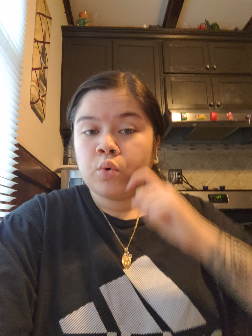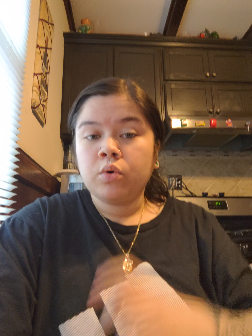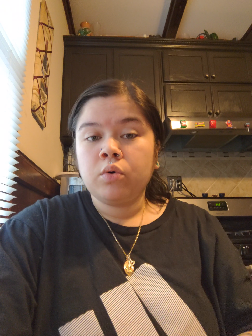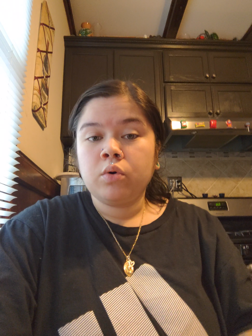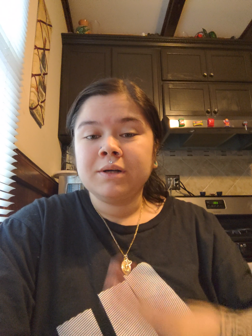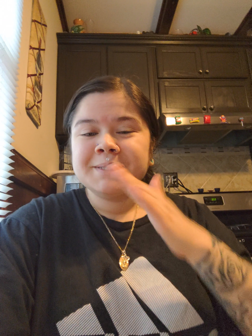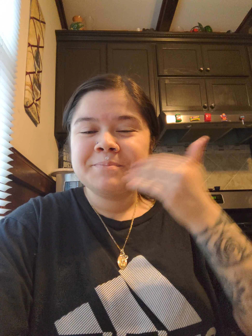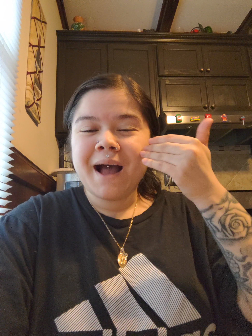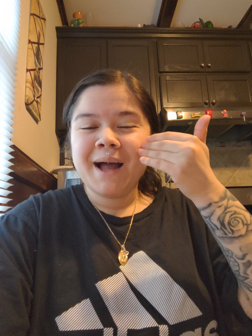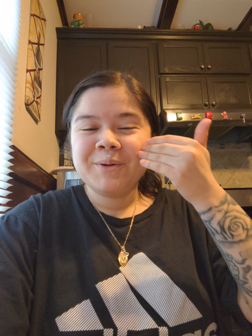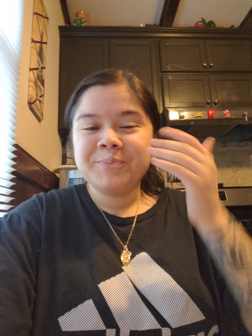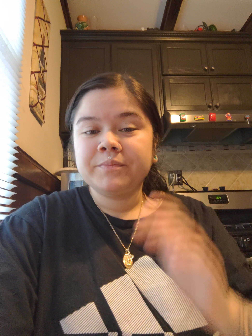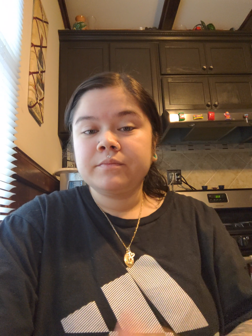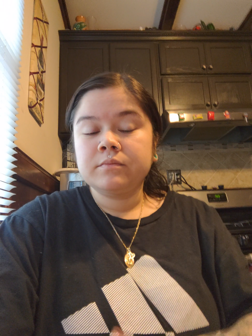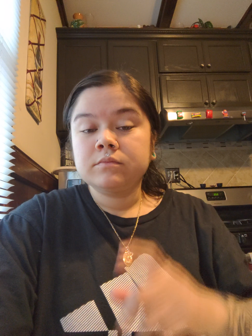smile